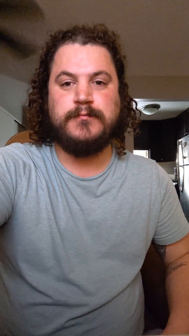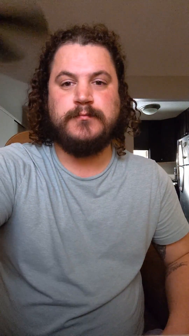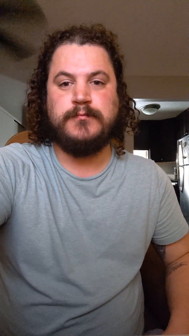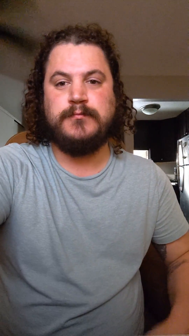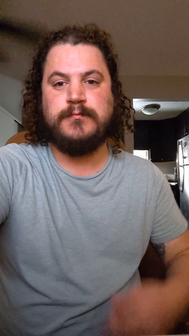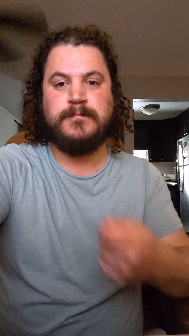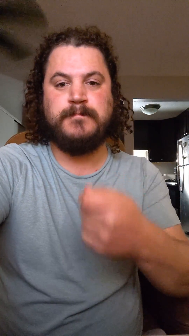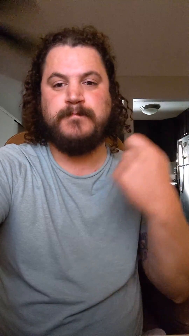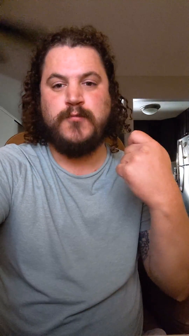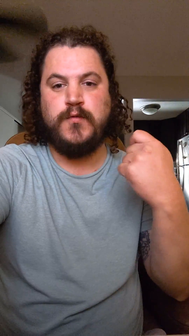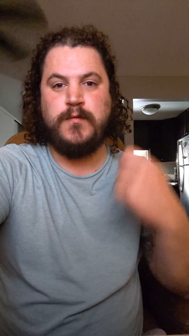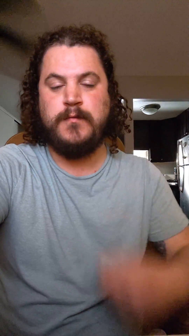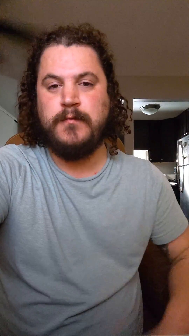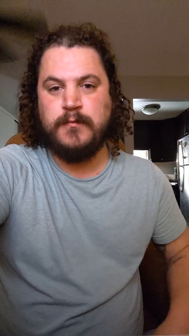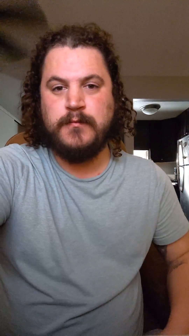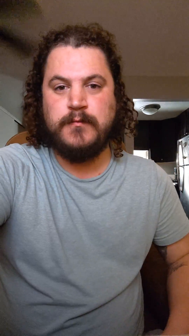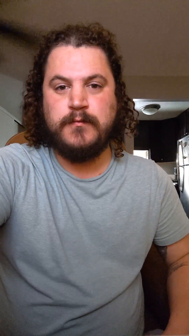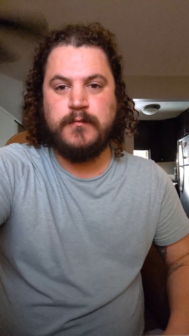pull